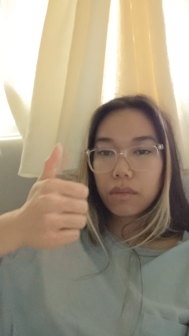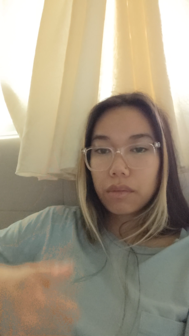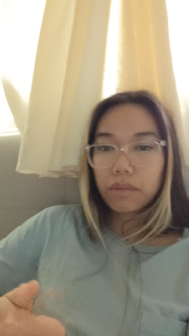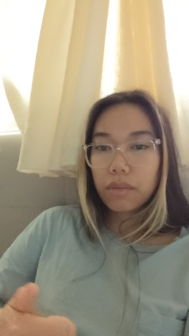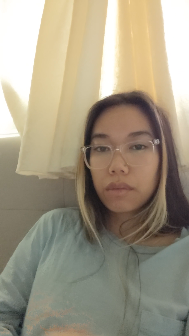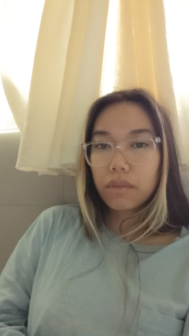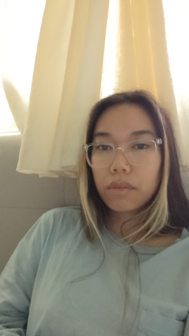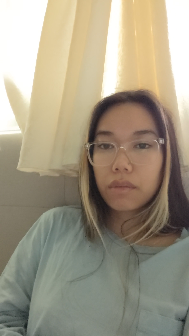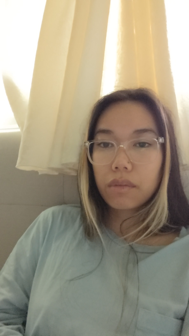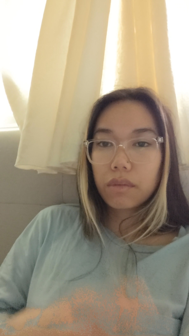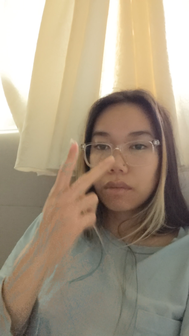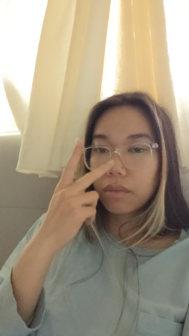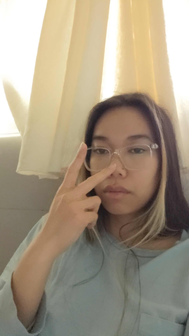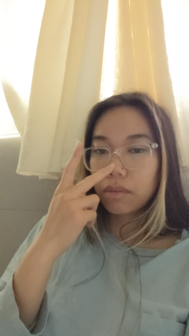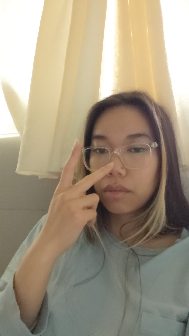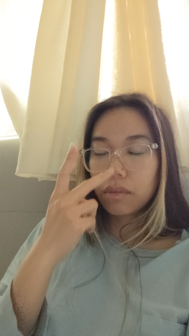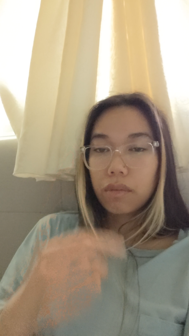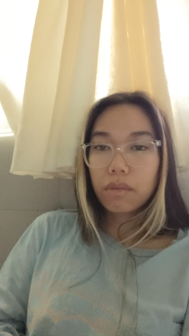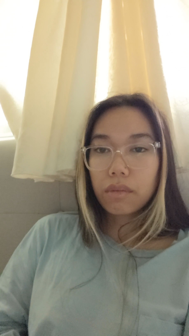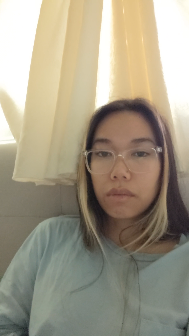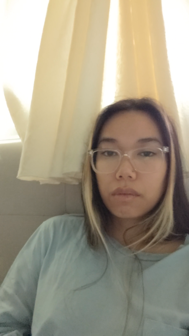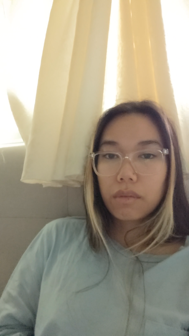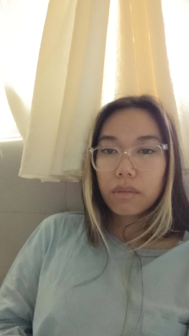penis